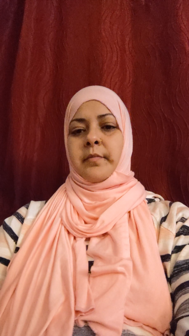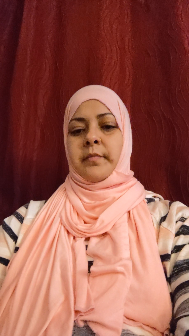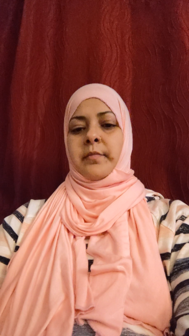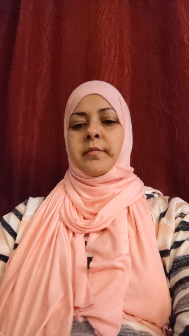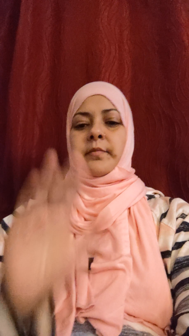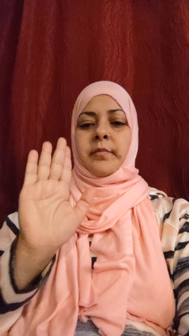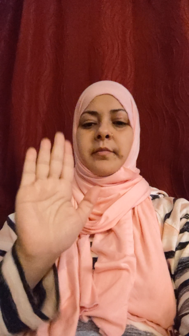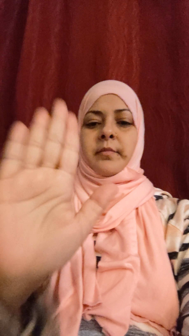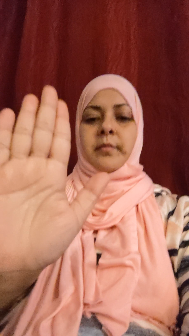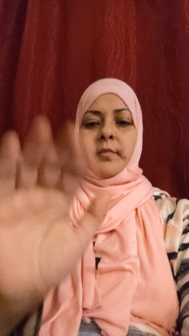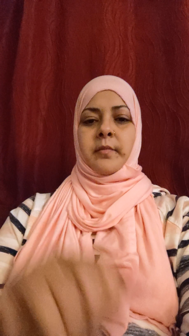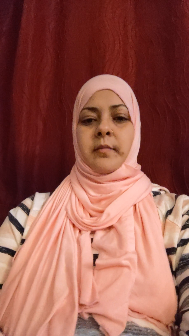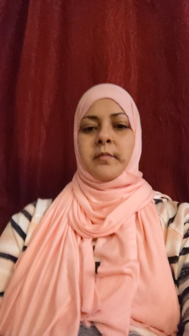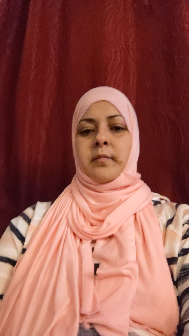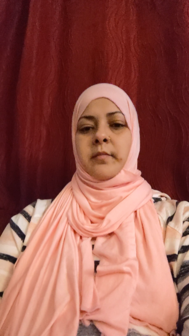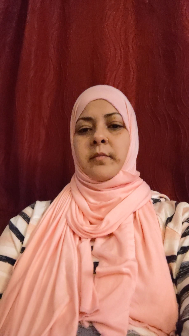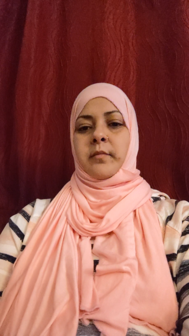push